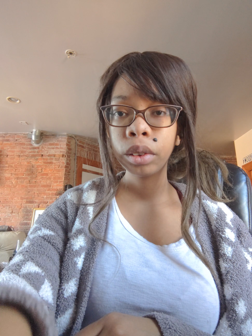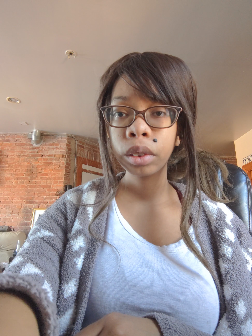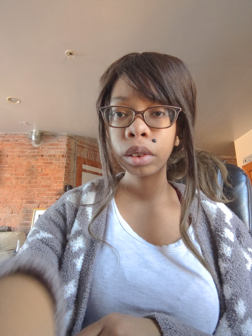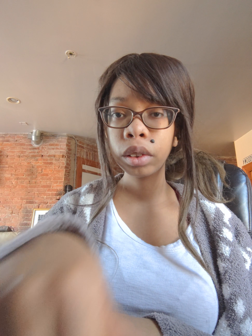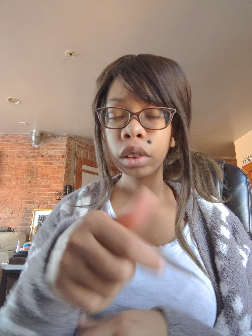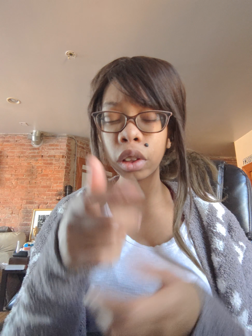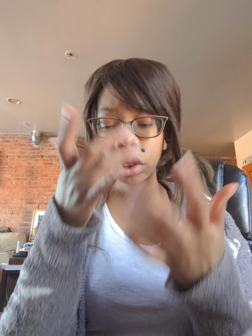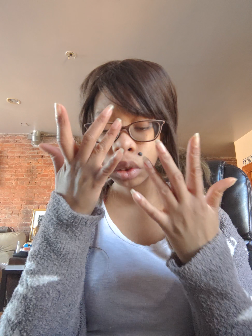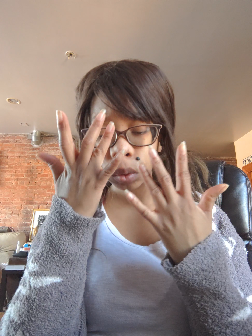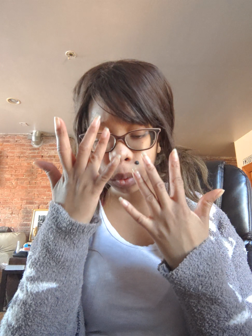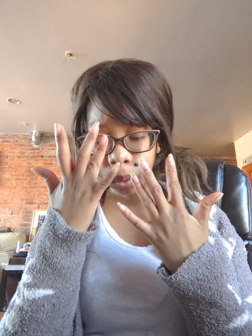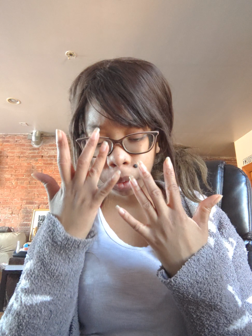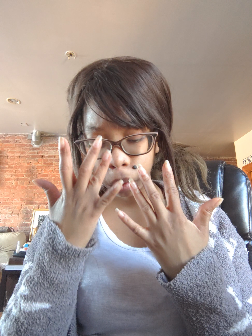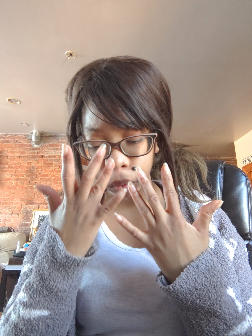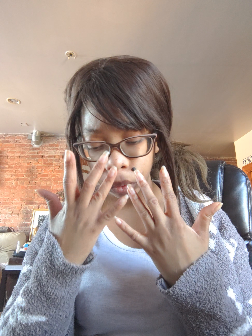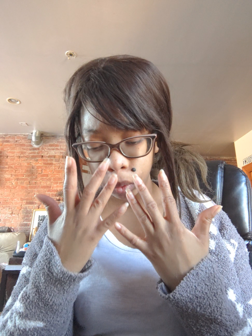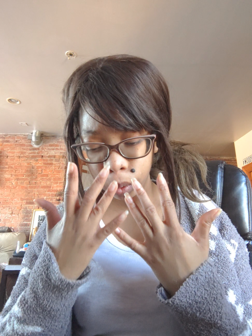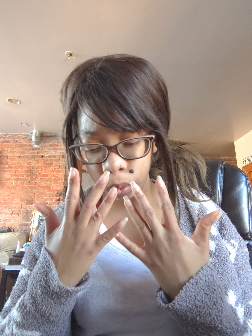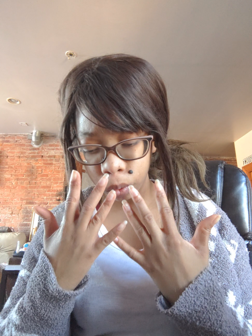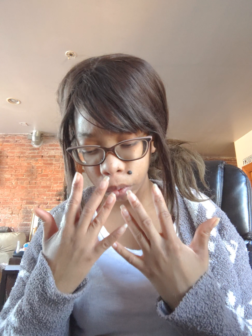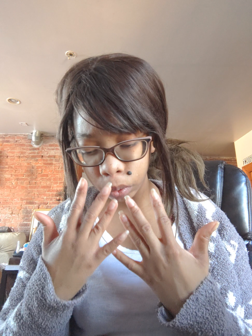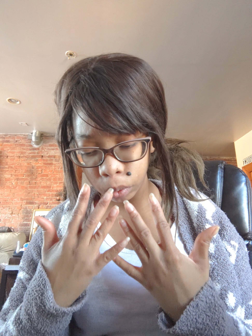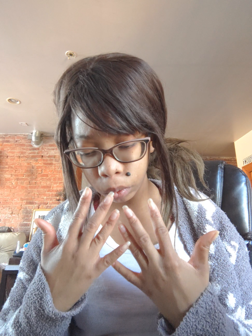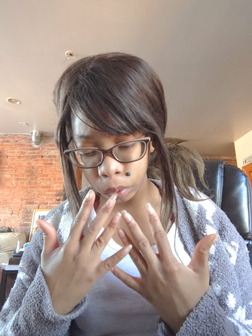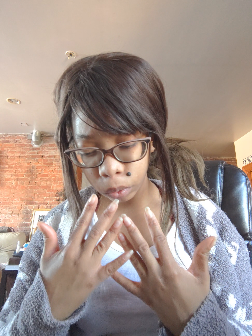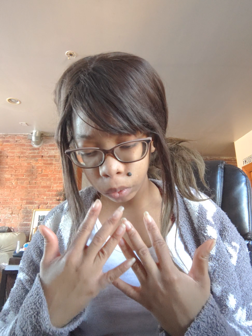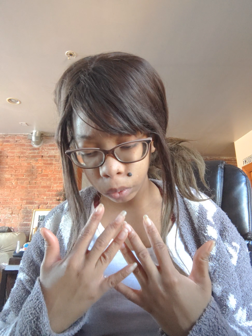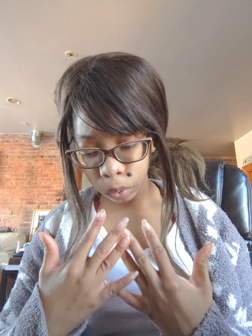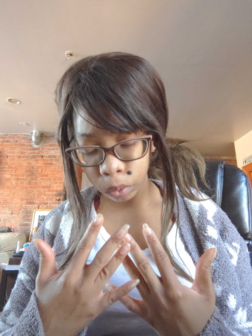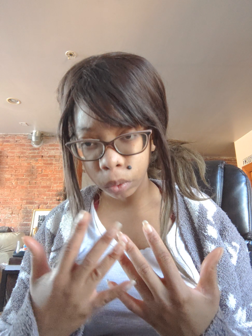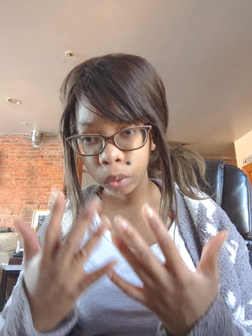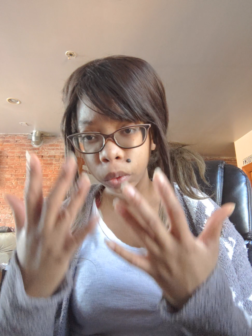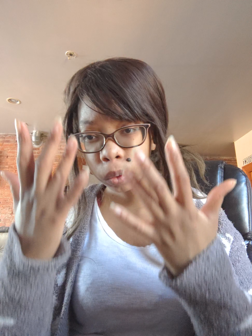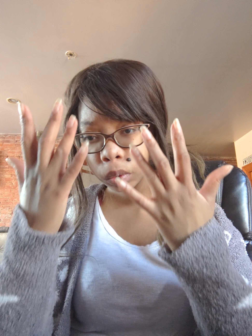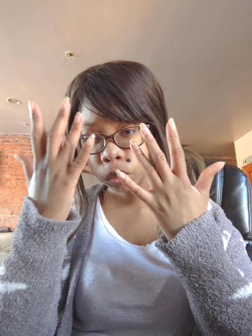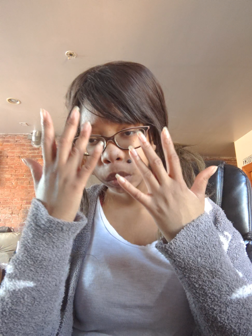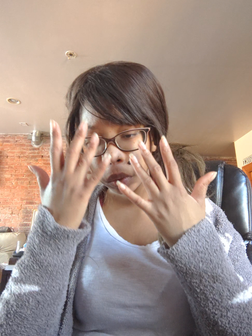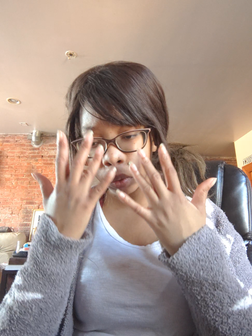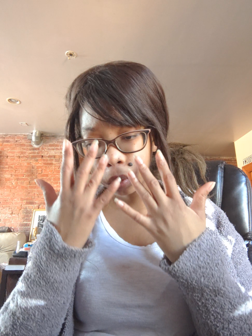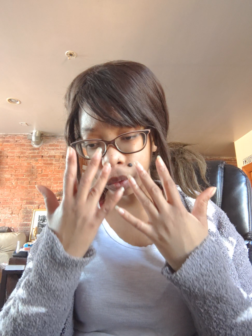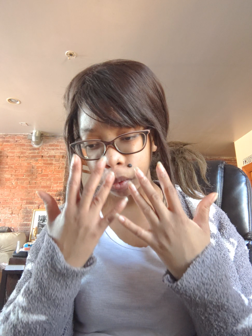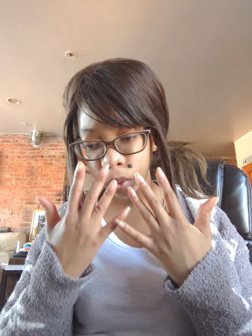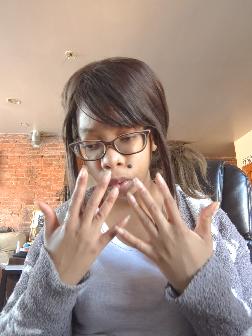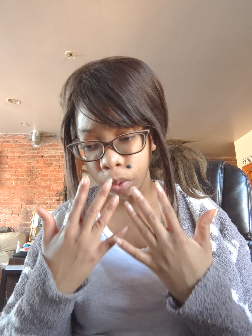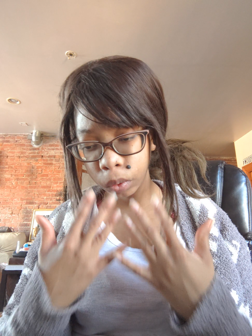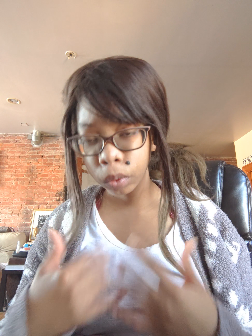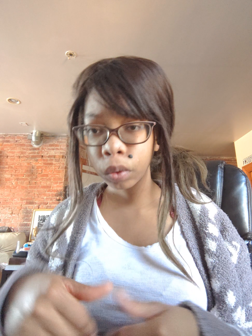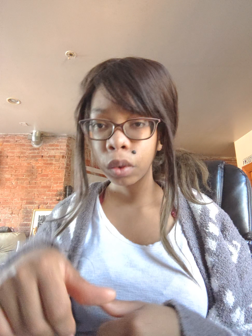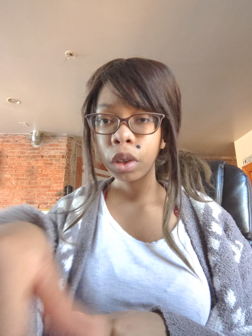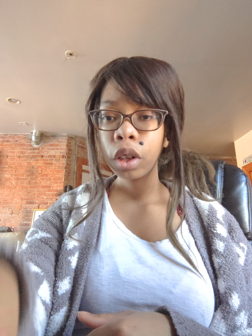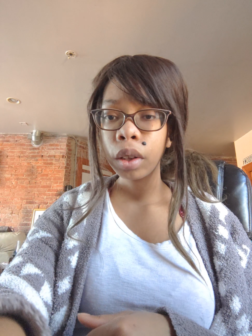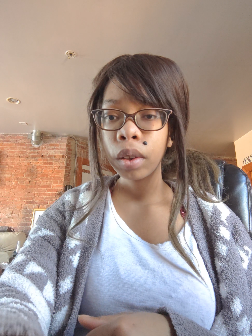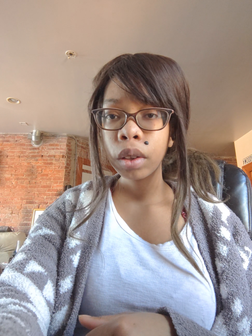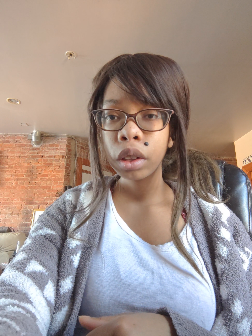sad